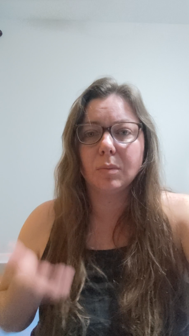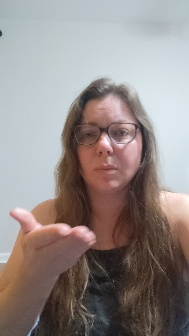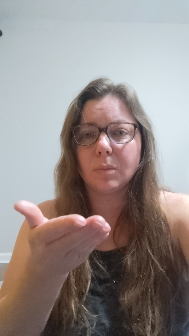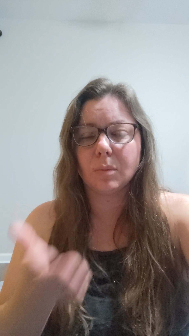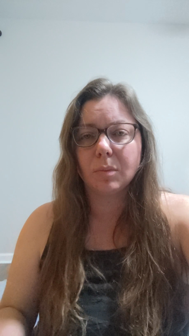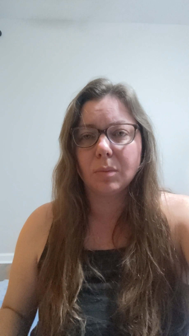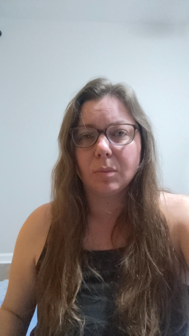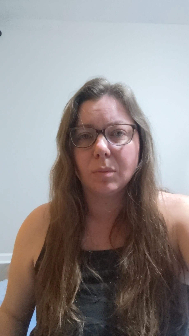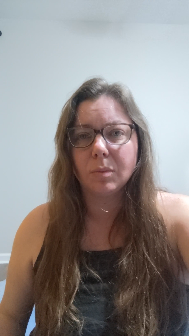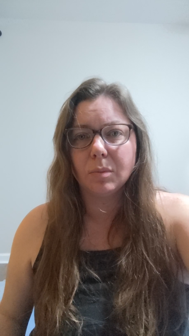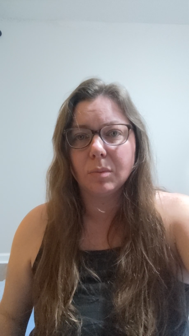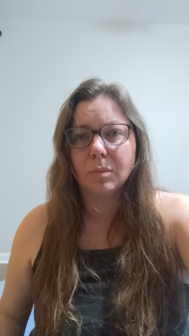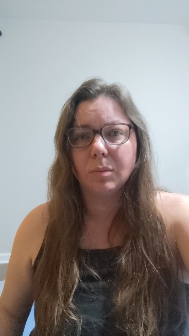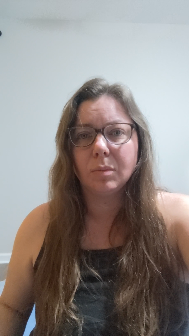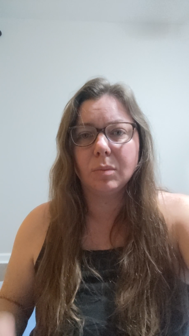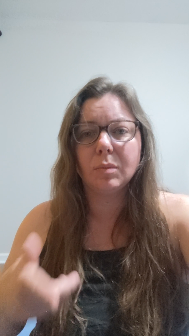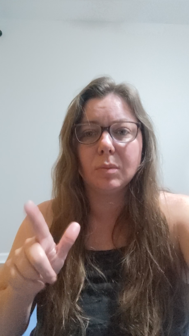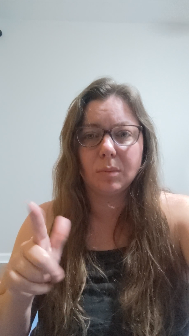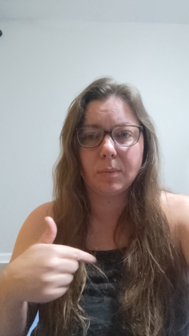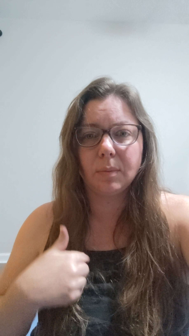let me